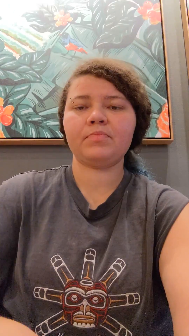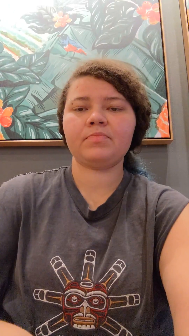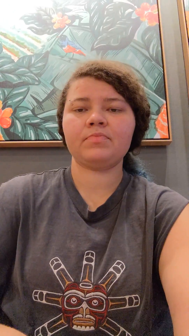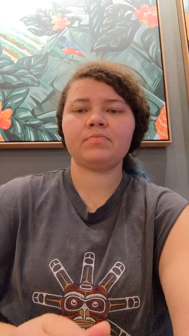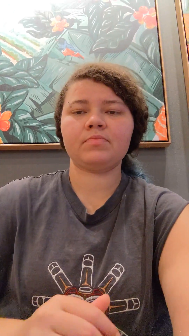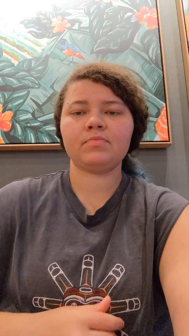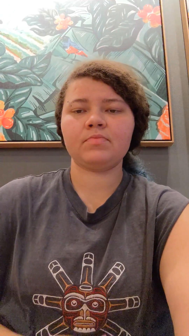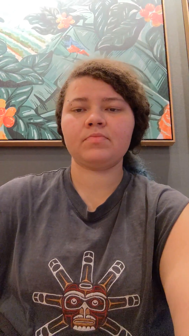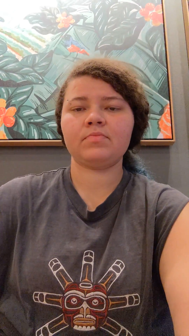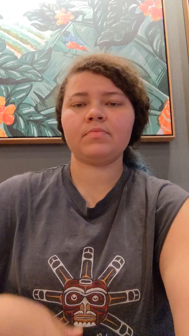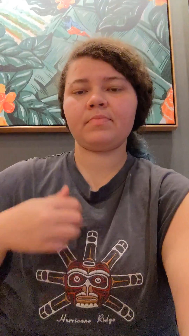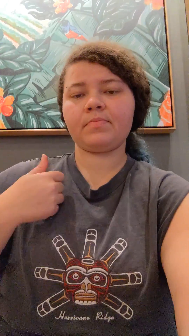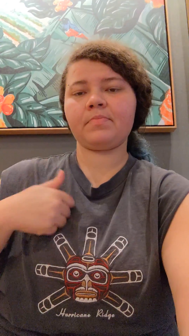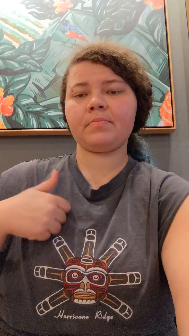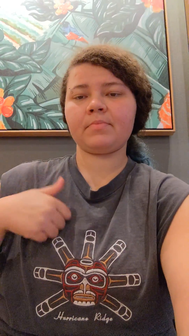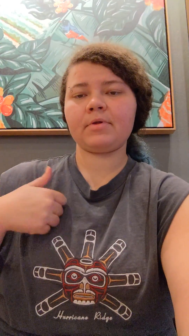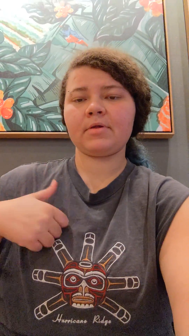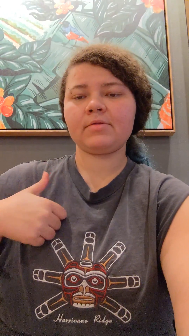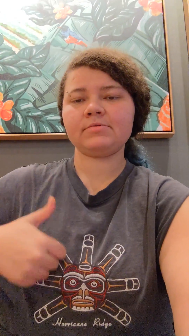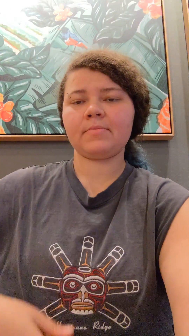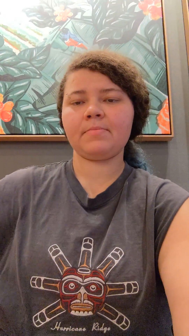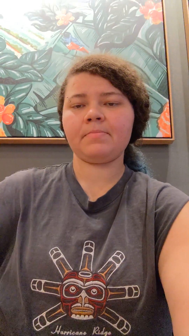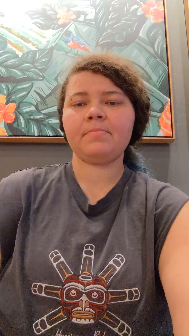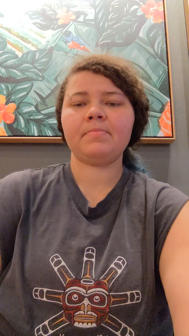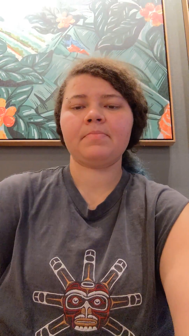bathtub